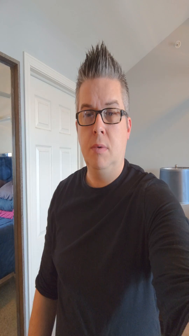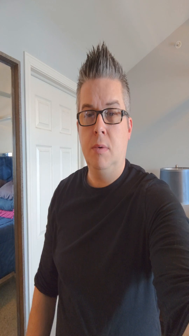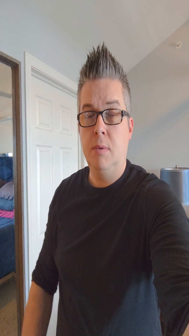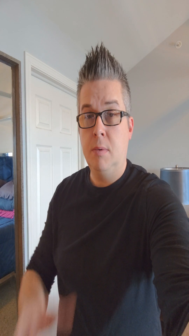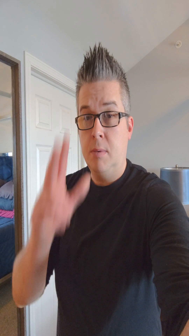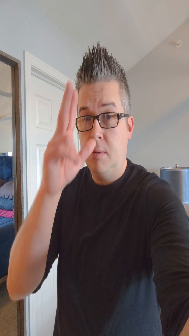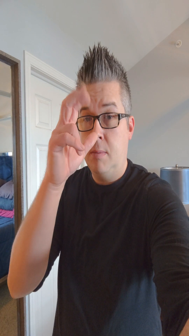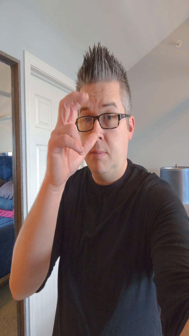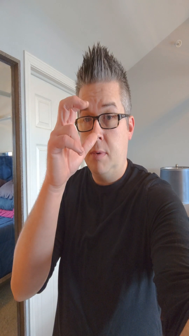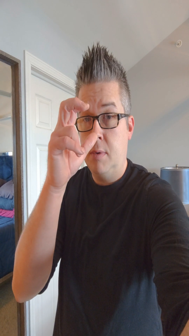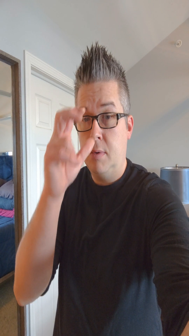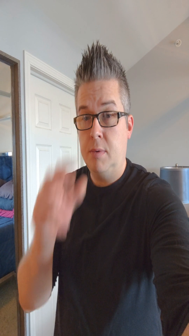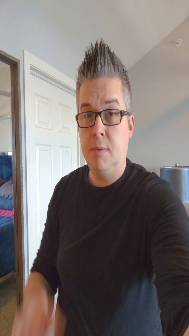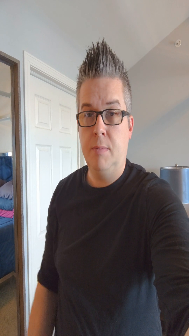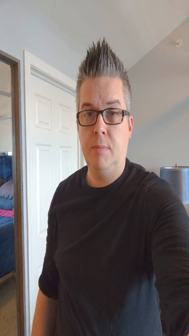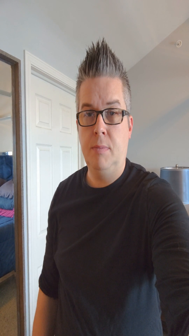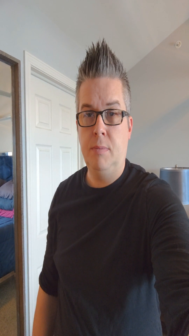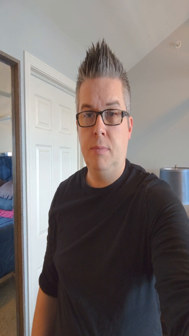bug